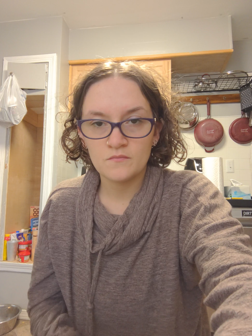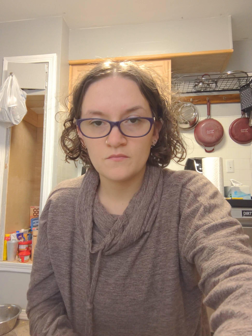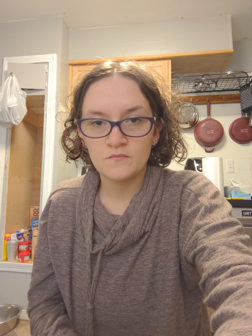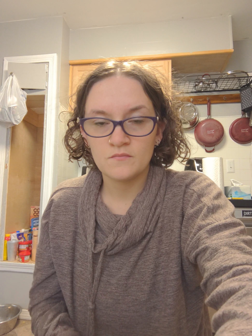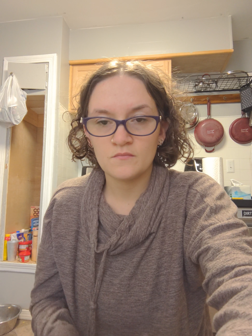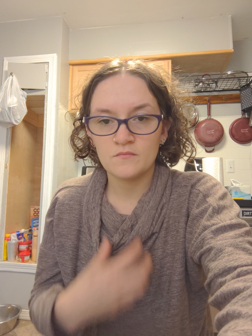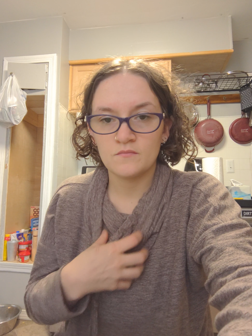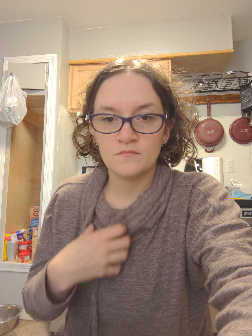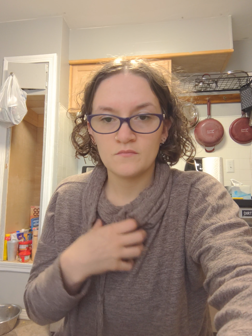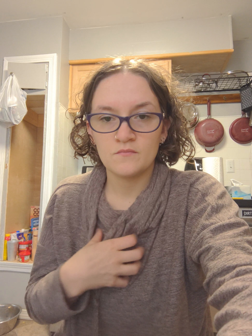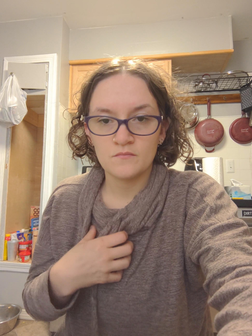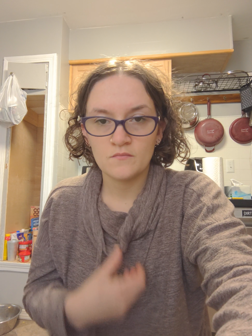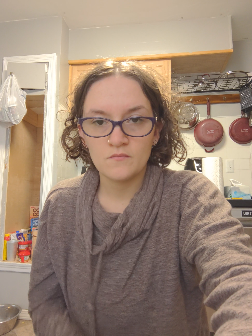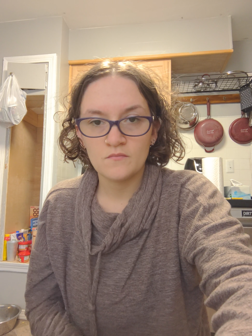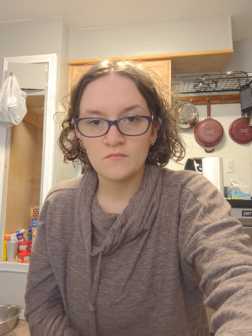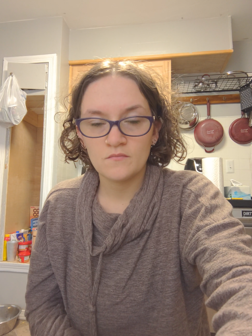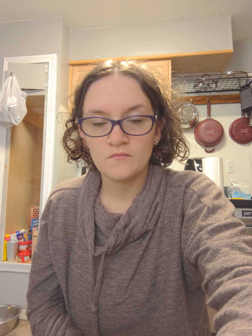yucky